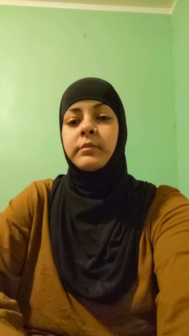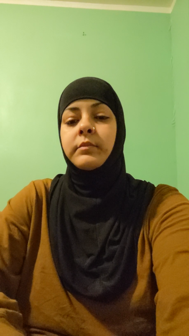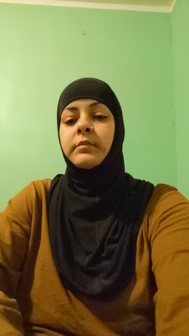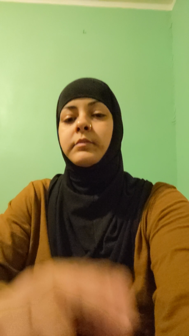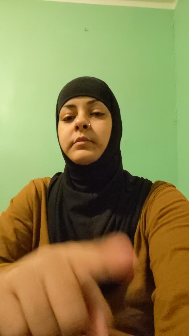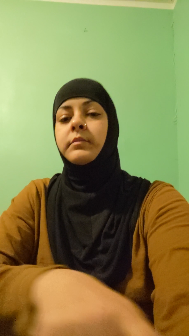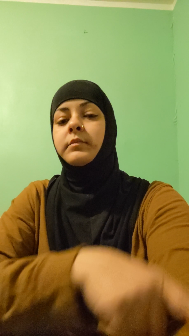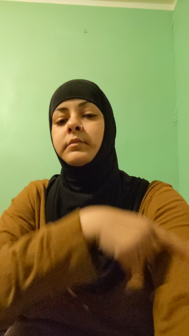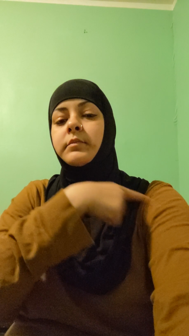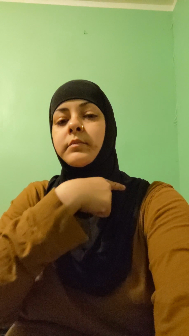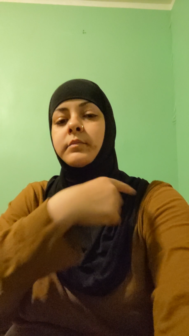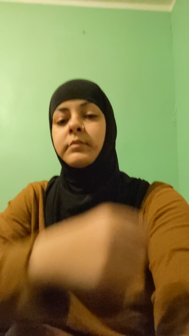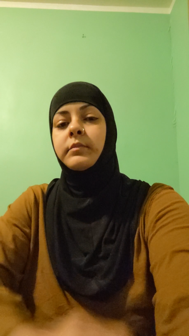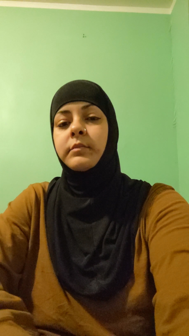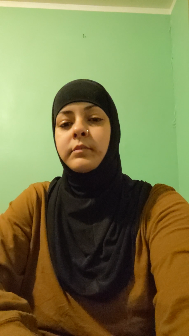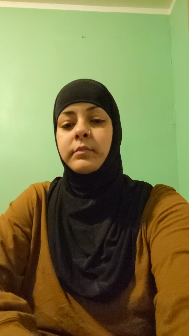long